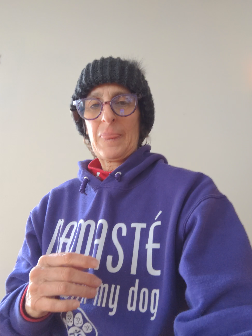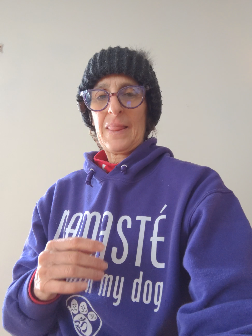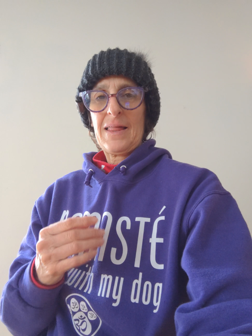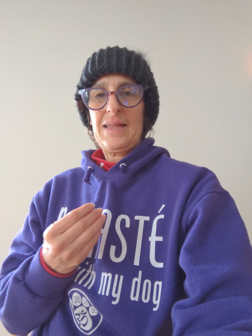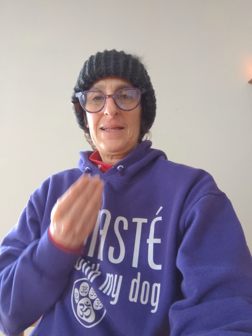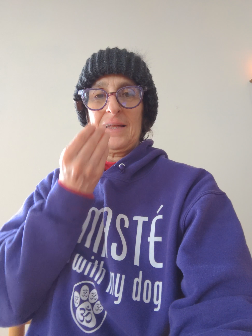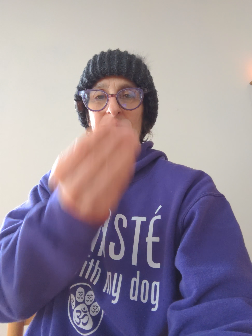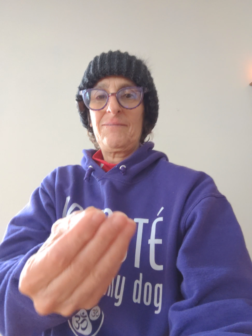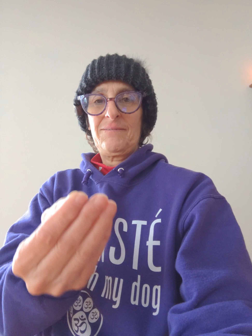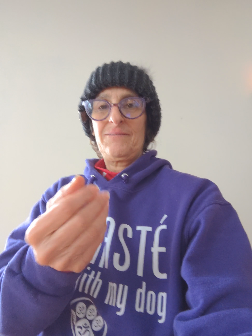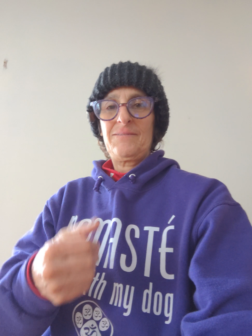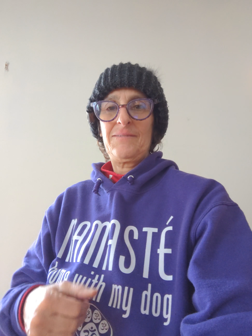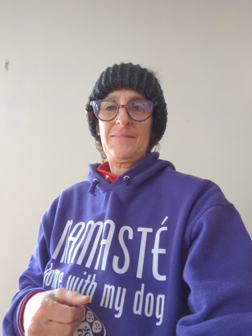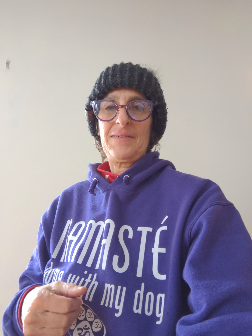give